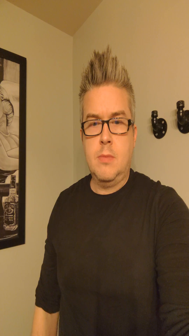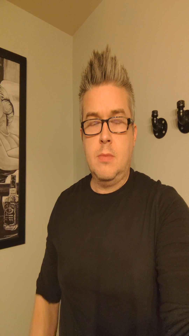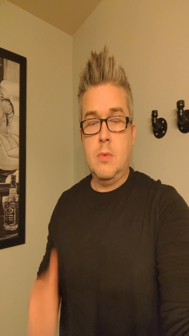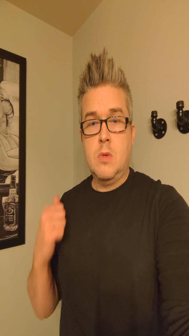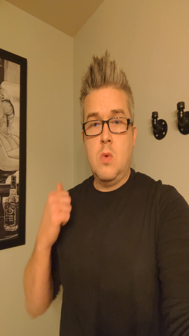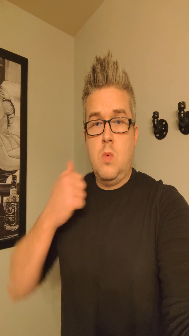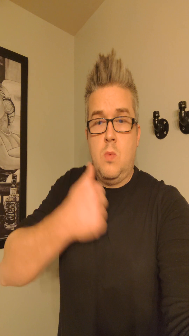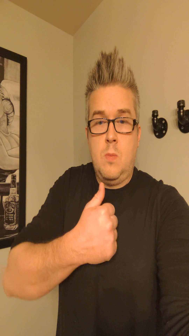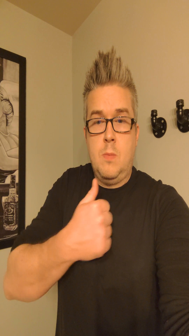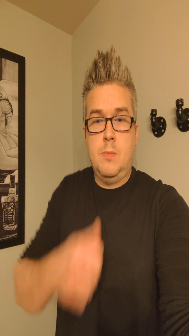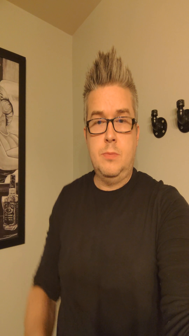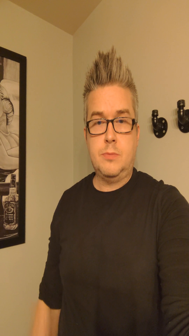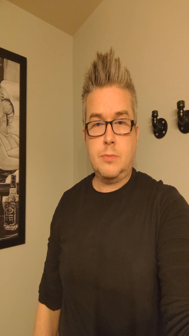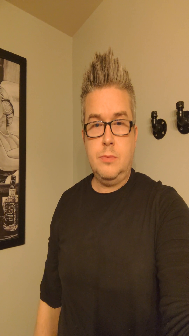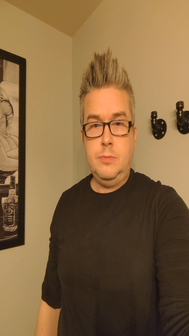jacket